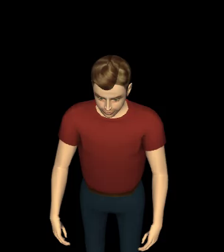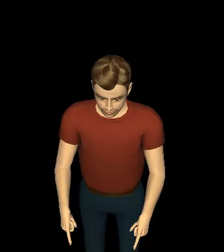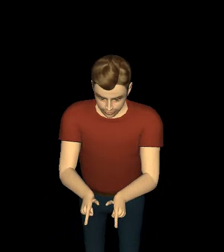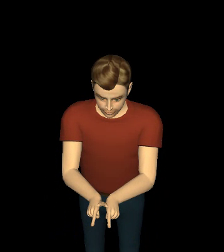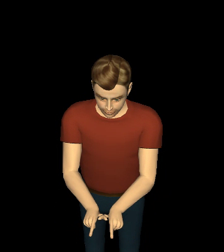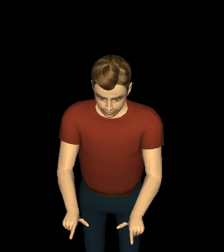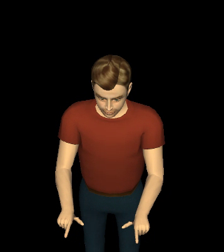لغة